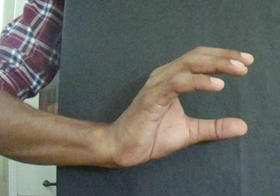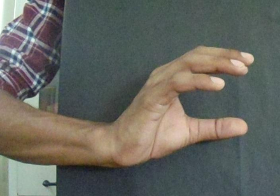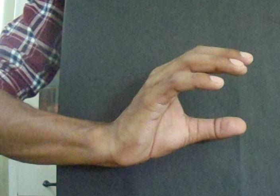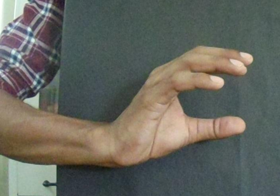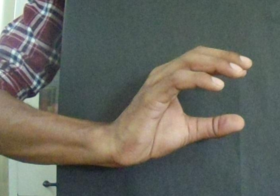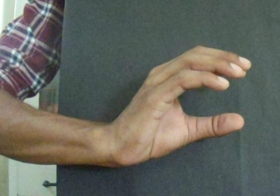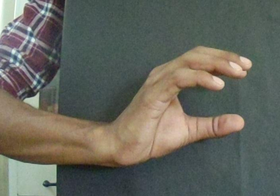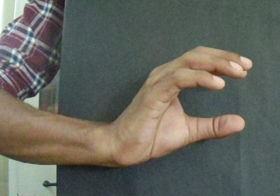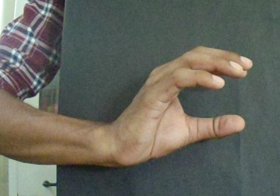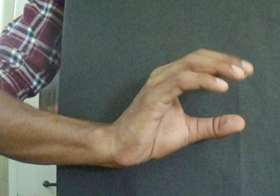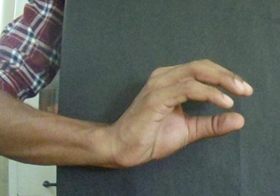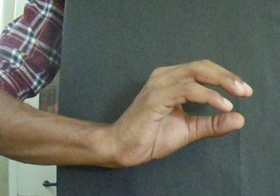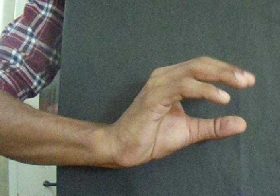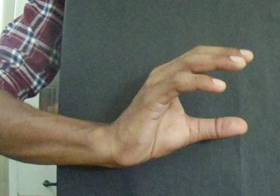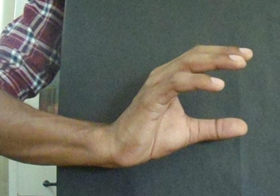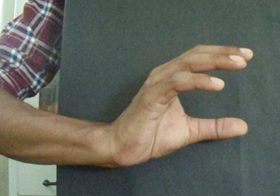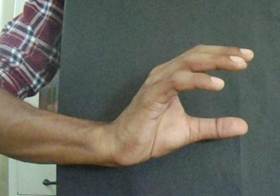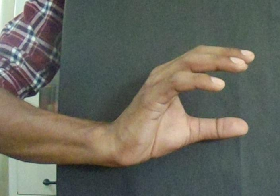pain